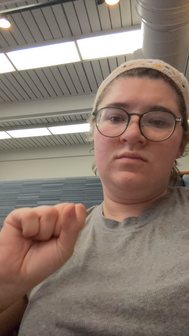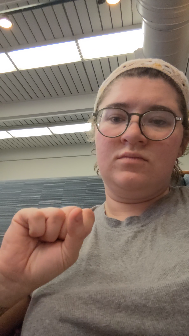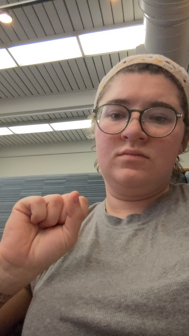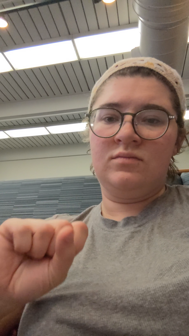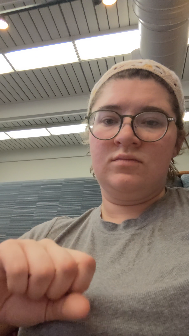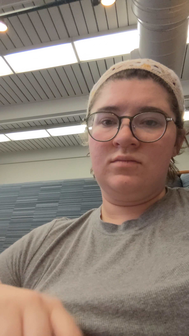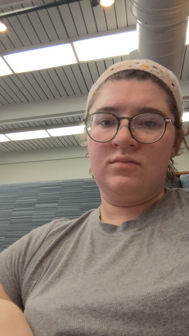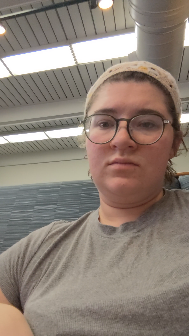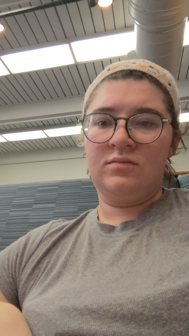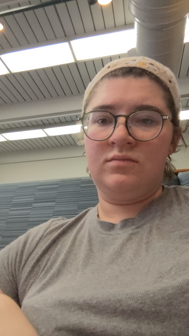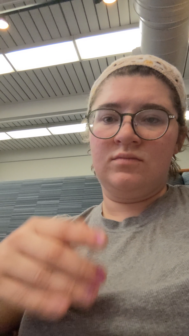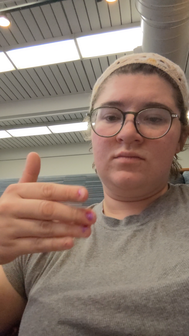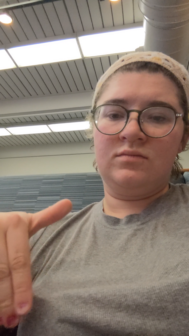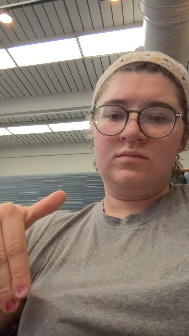shorts